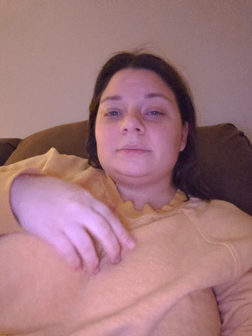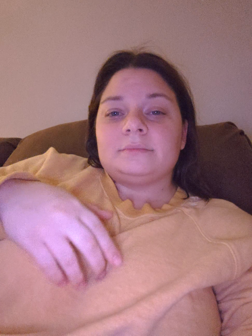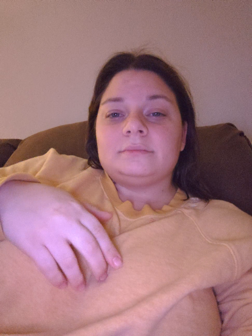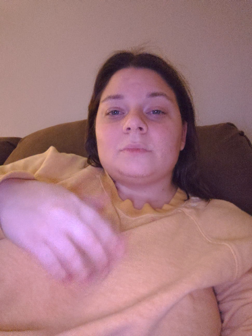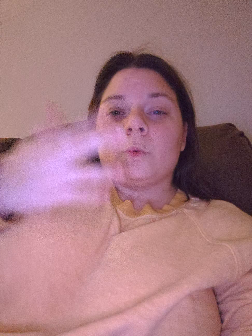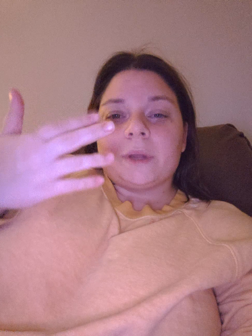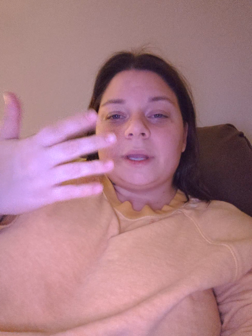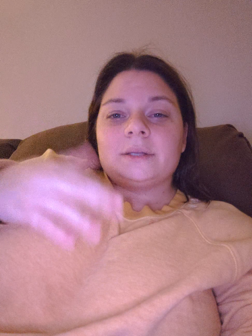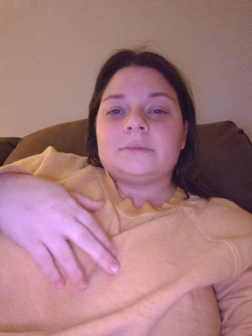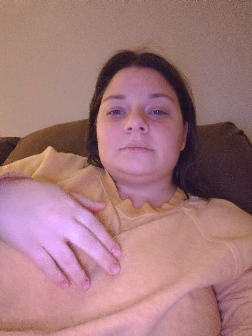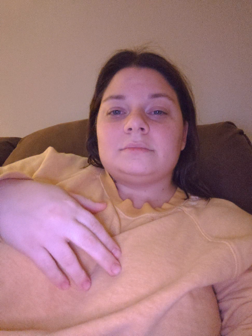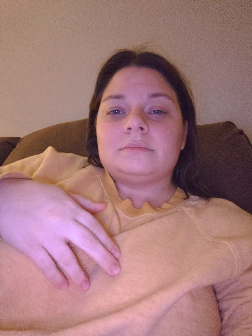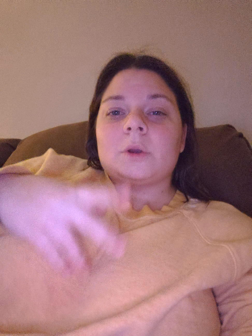wait